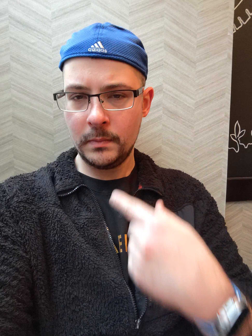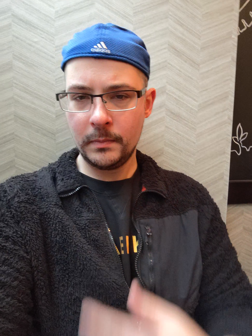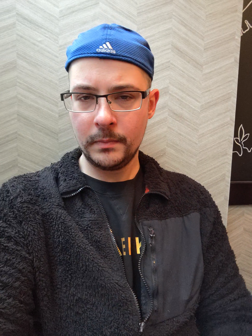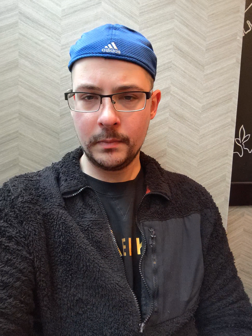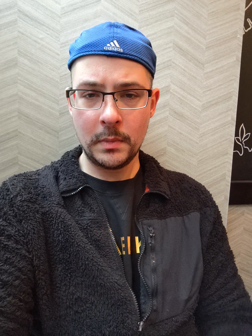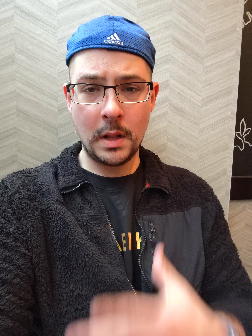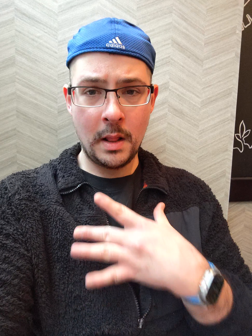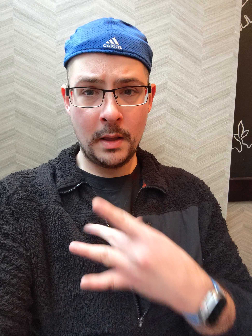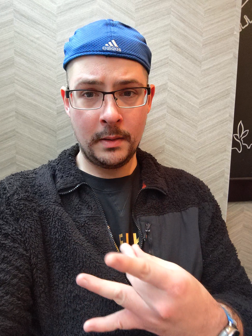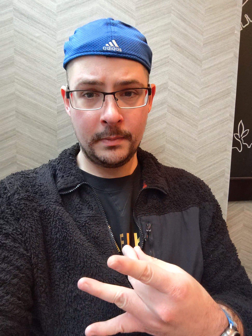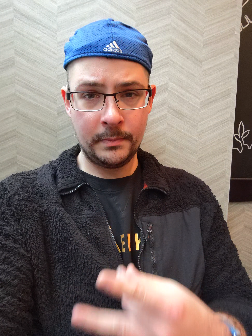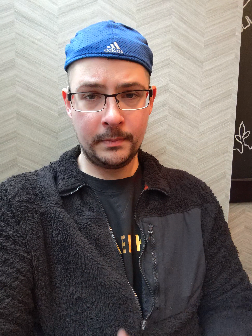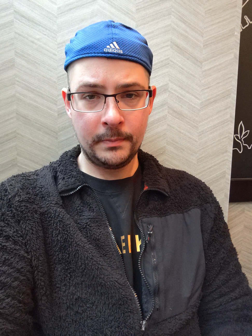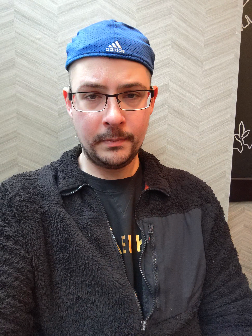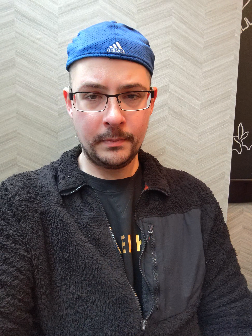like